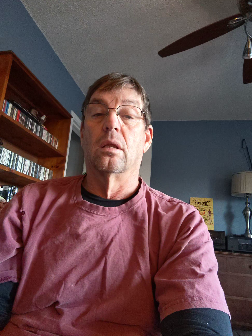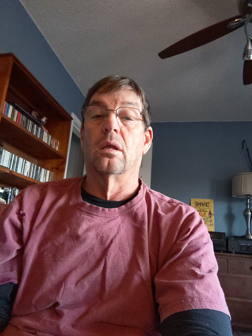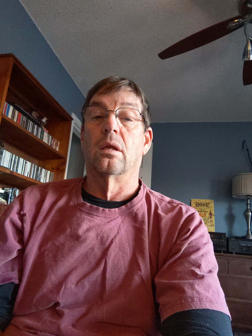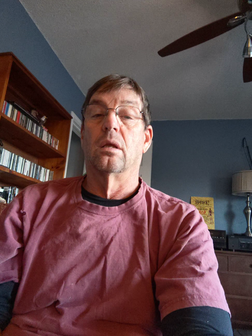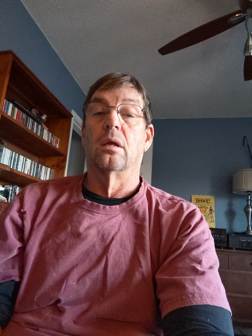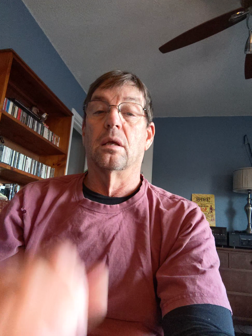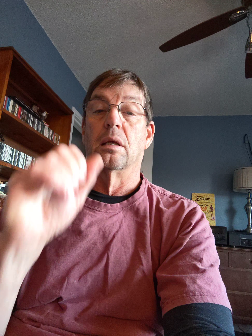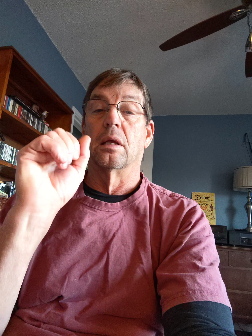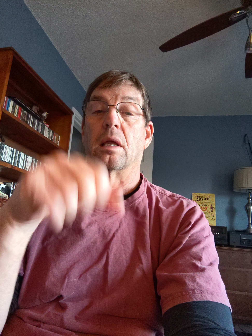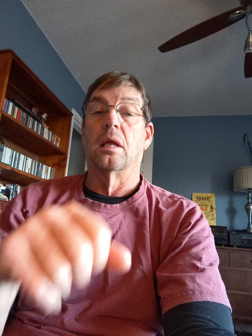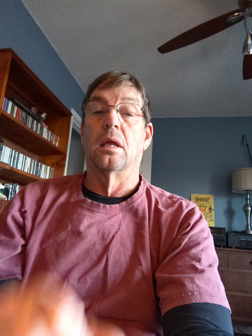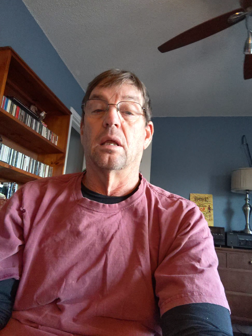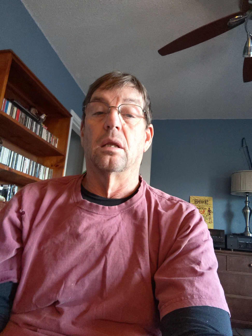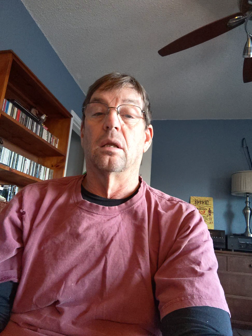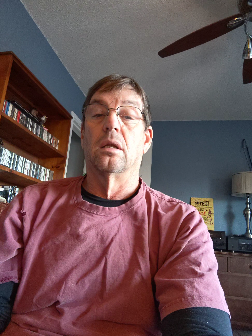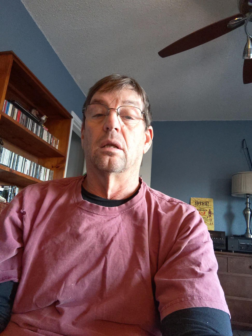can